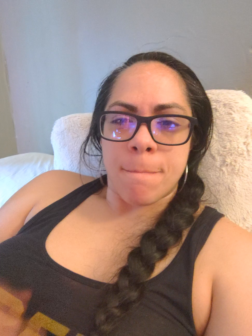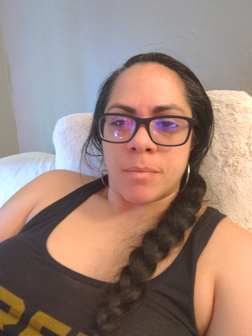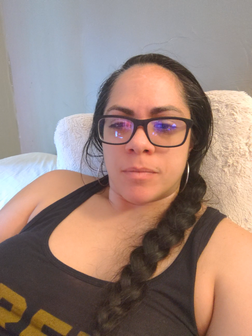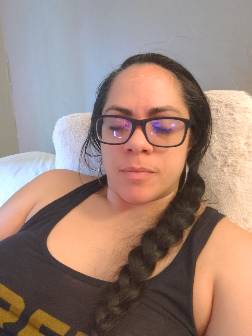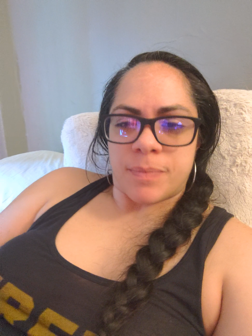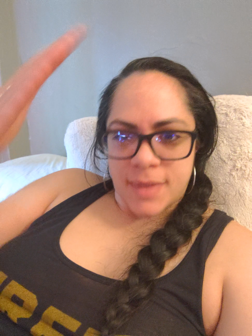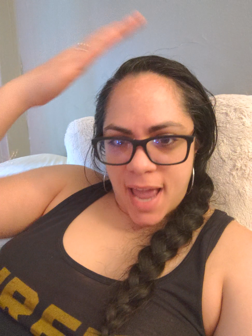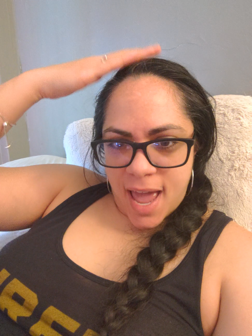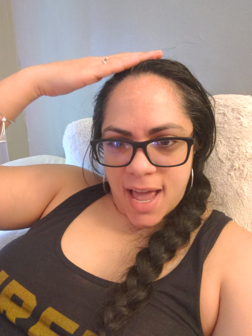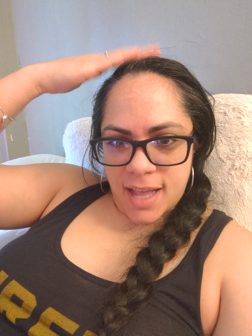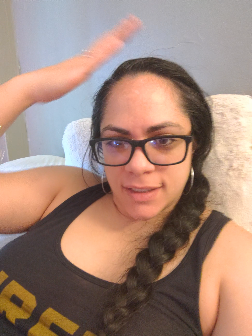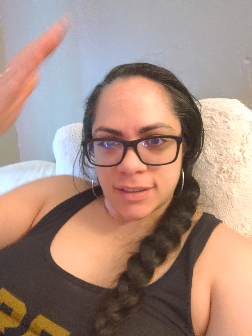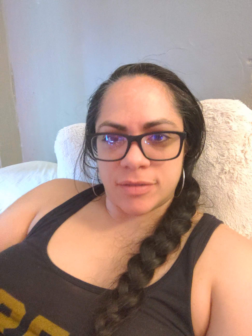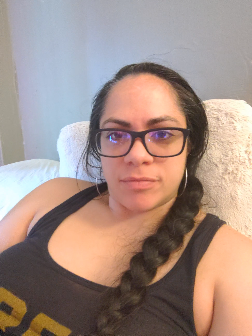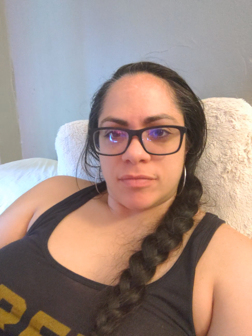hat